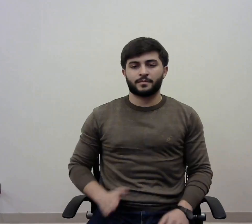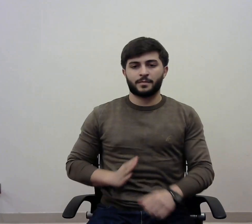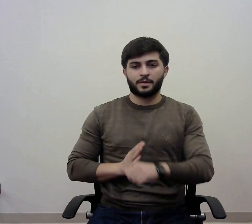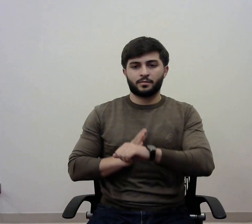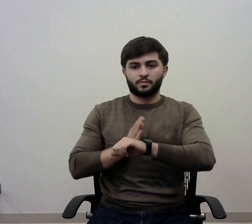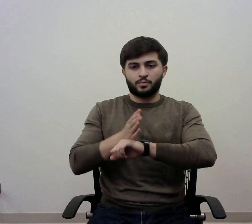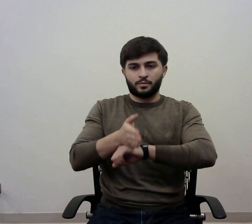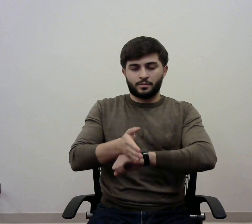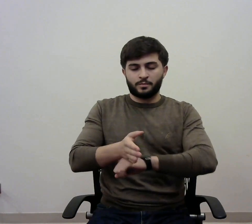müraciət